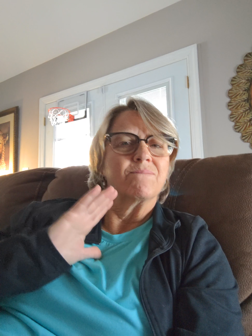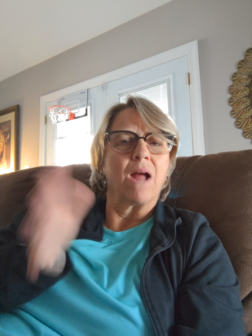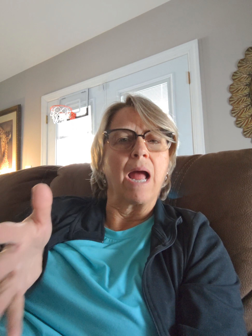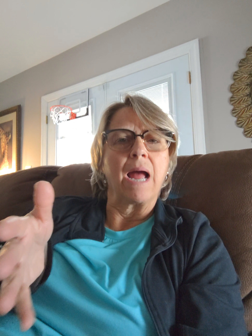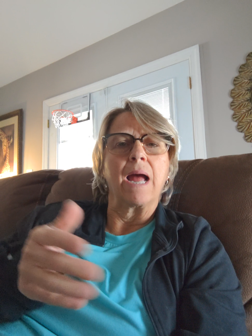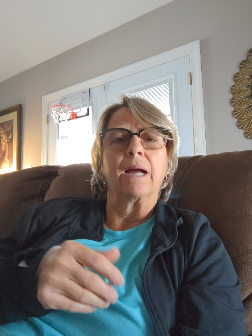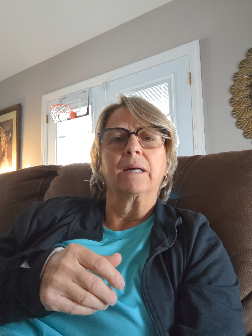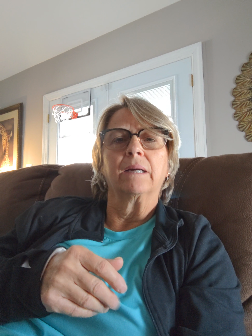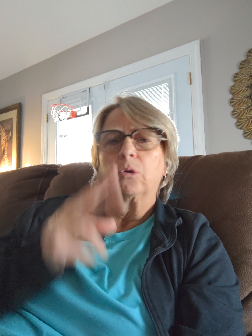fine